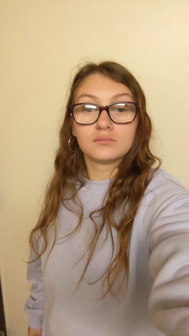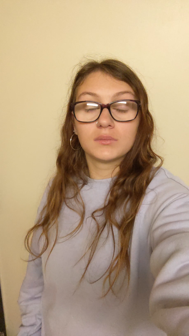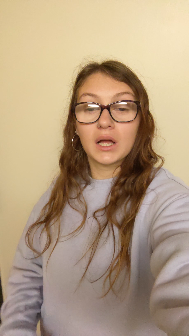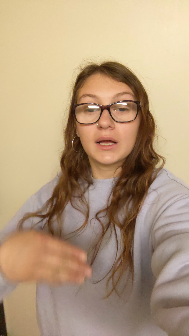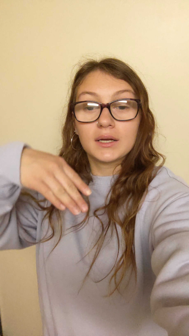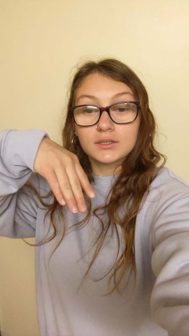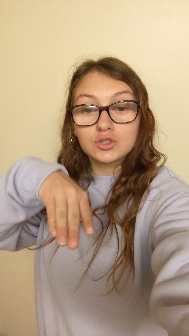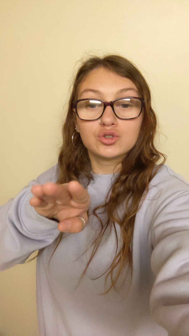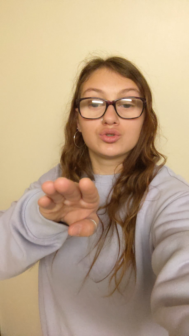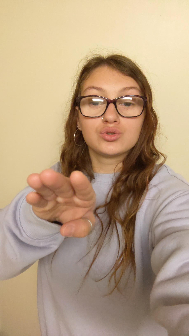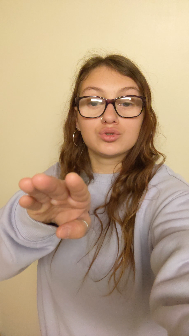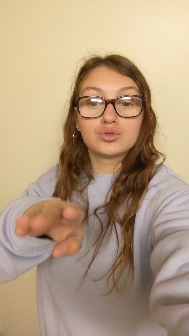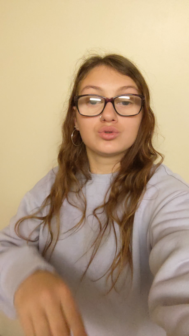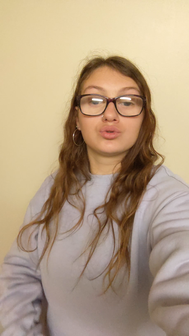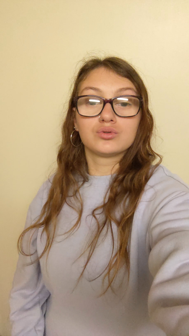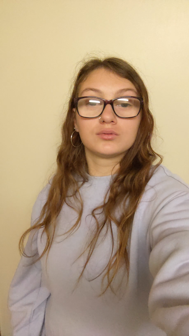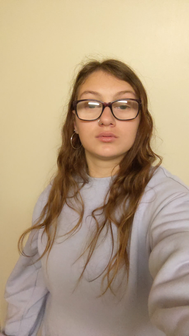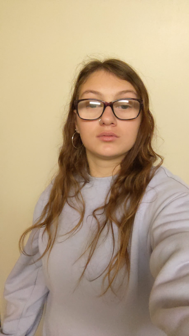enter